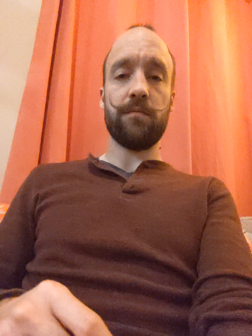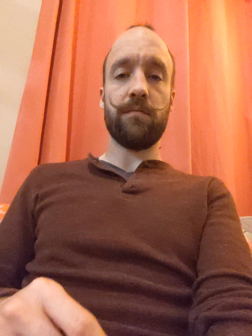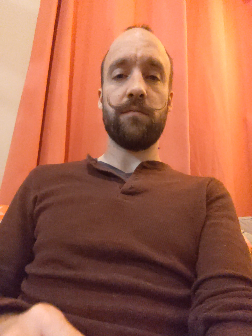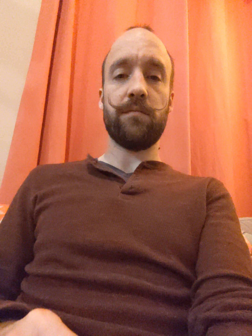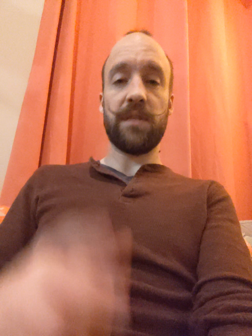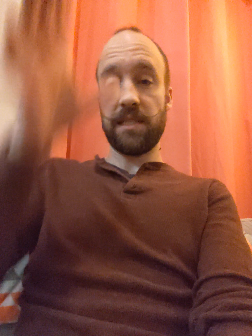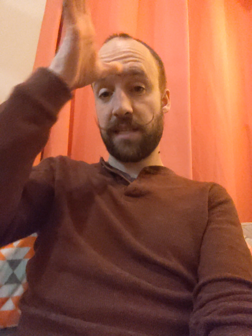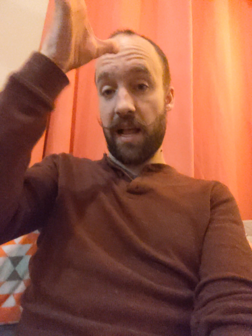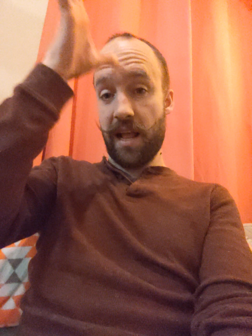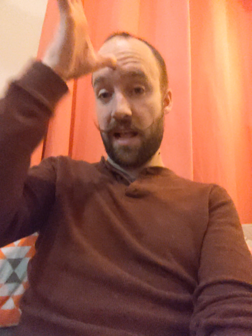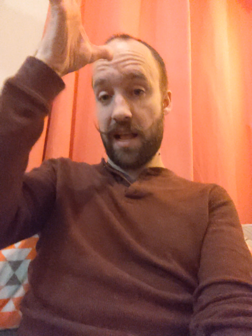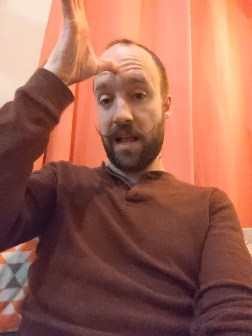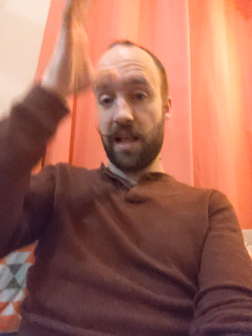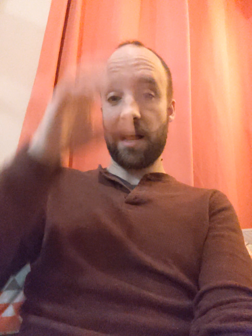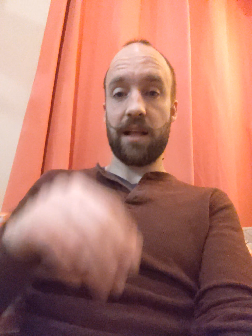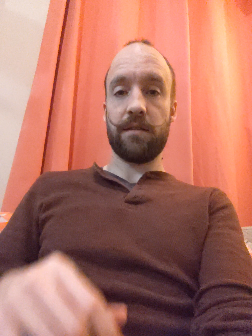dad